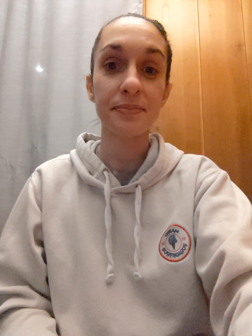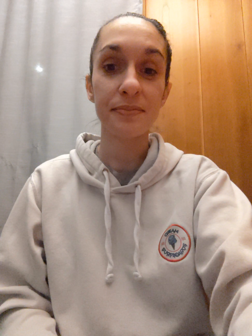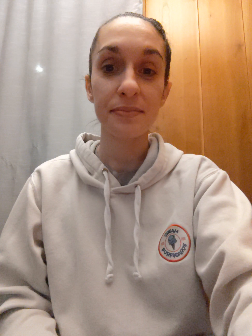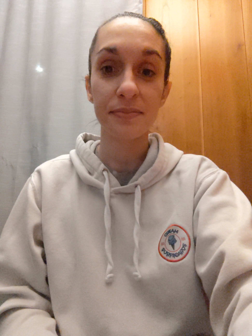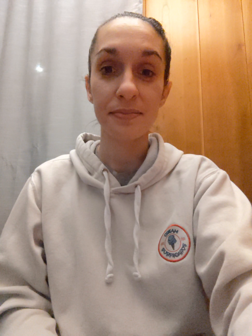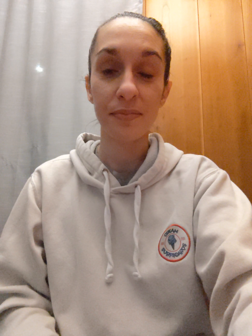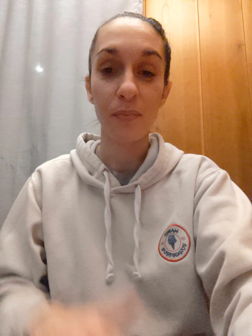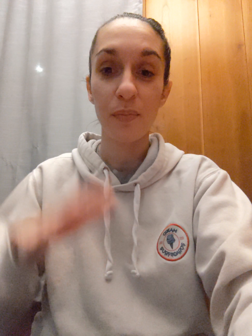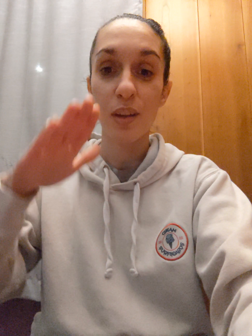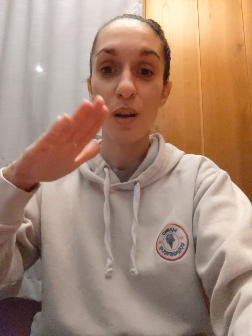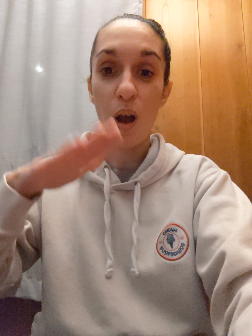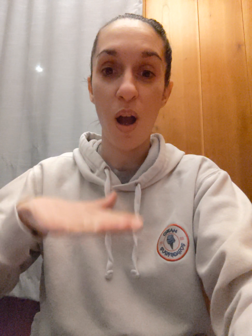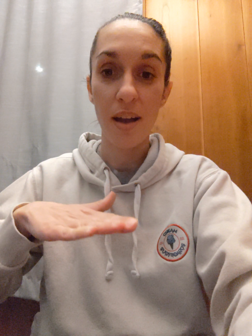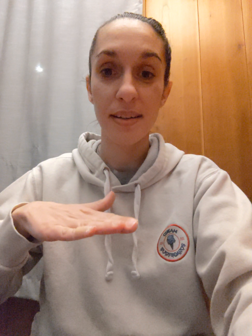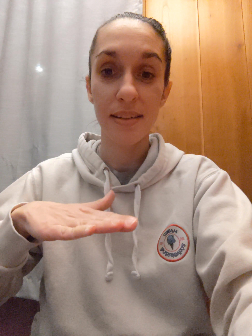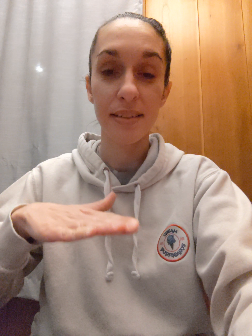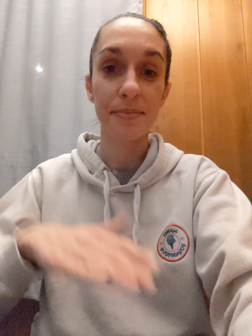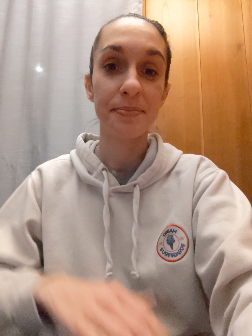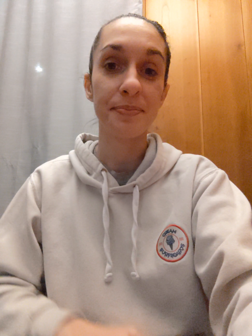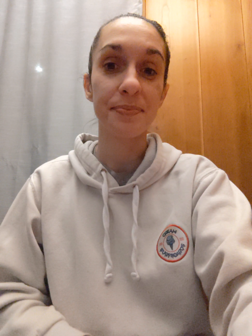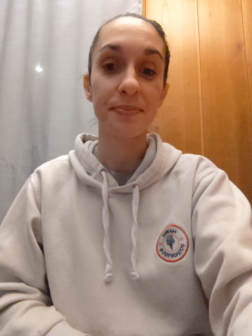on